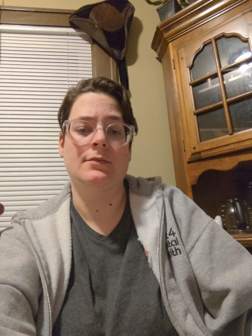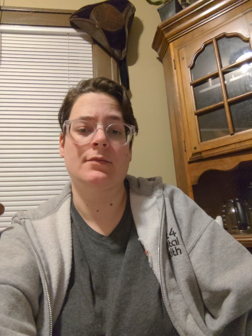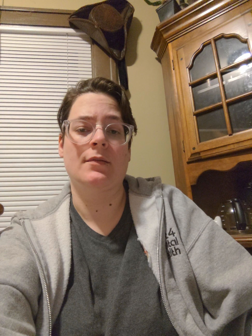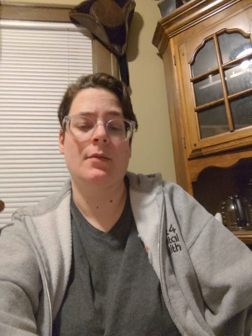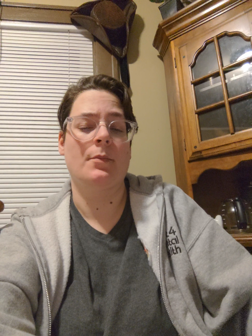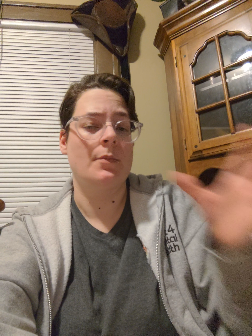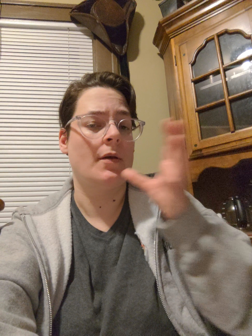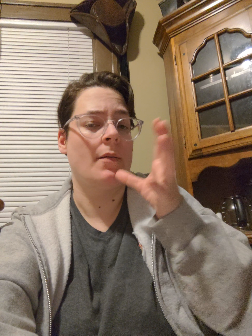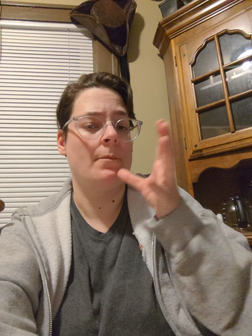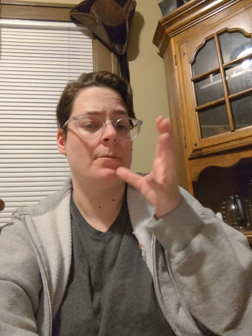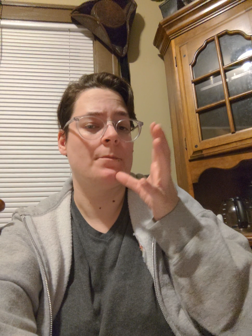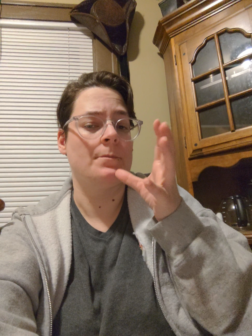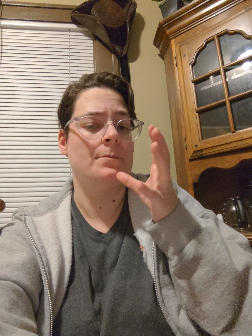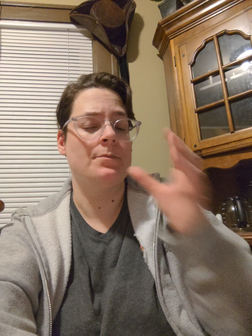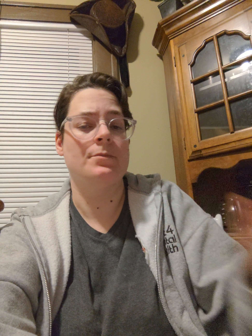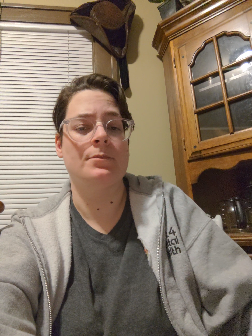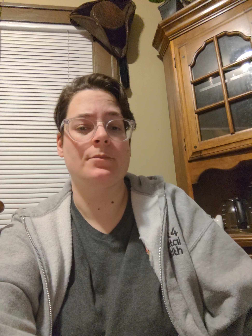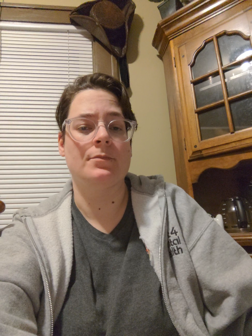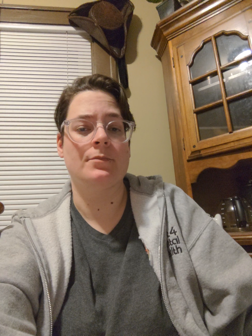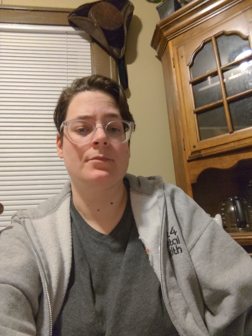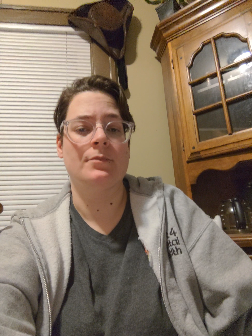mom